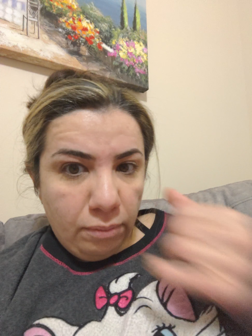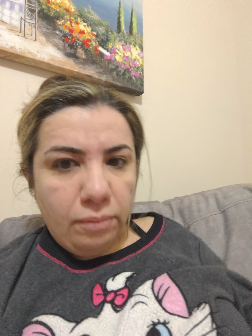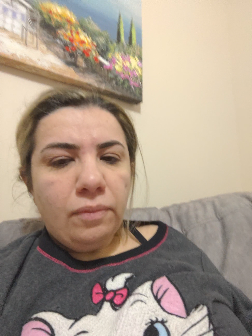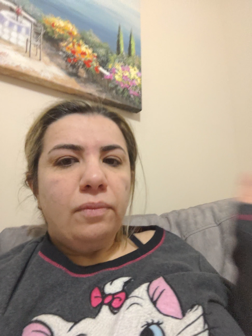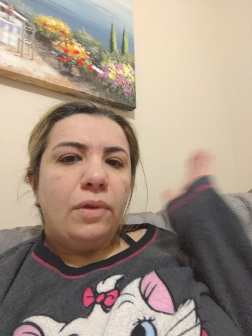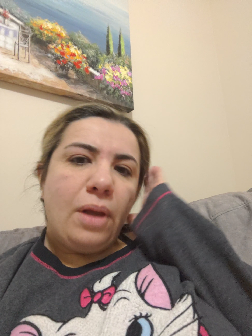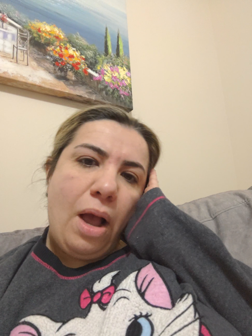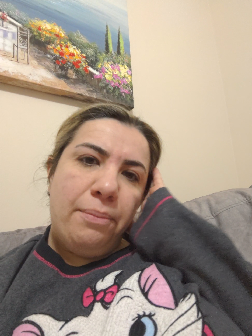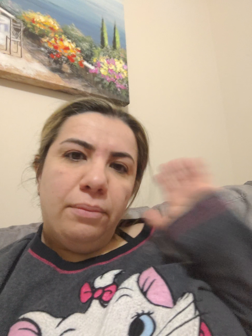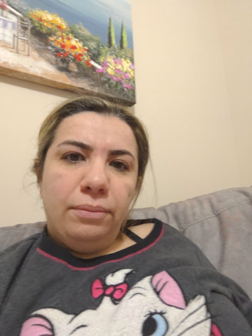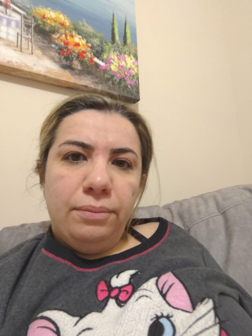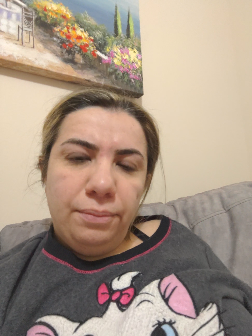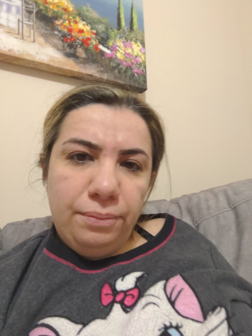bed